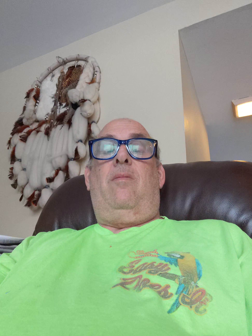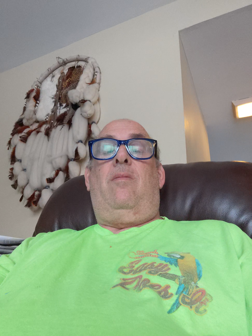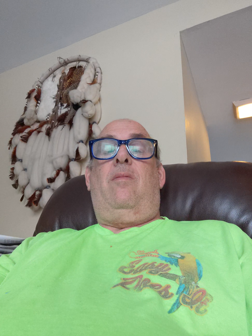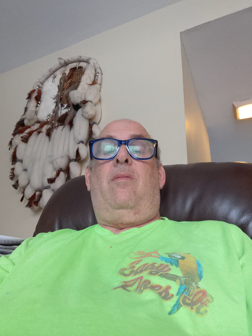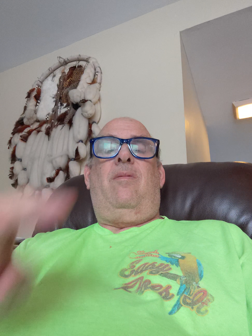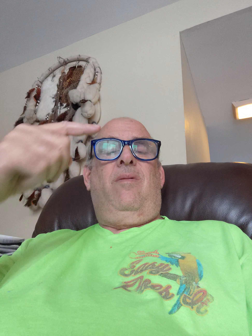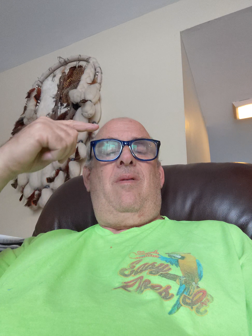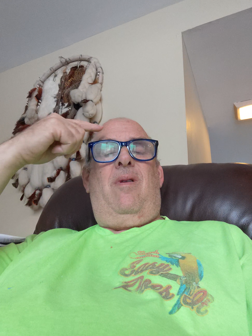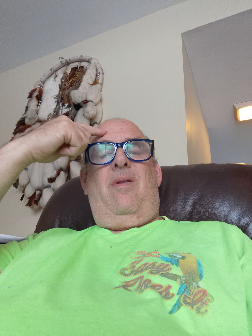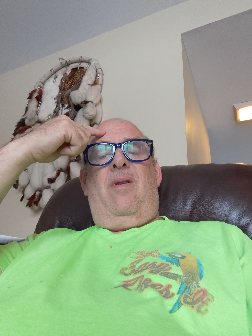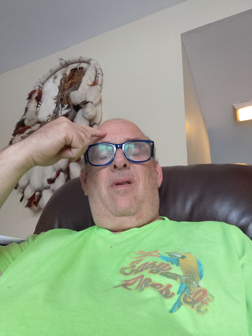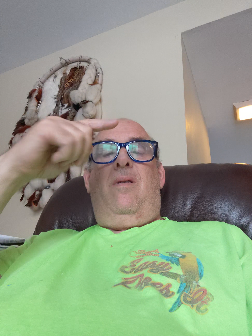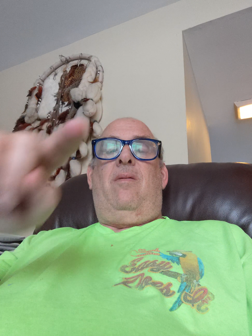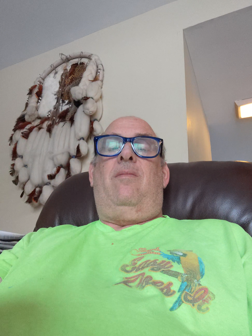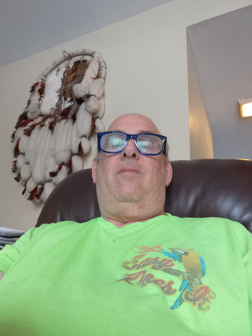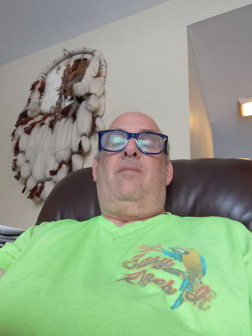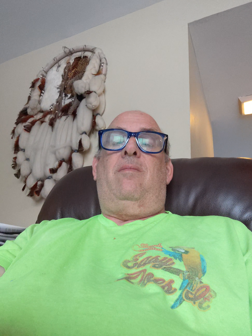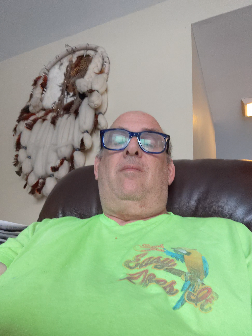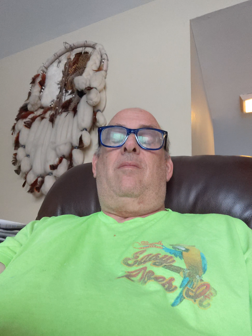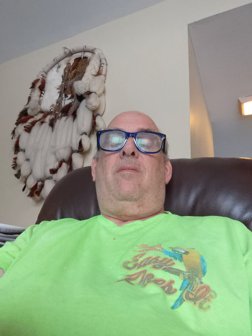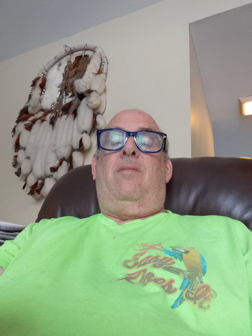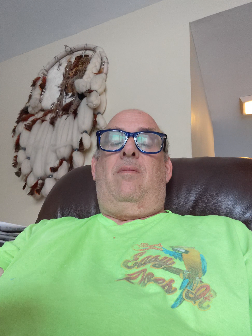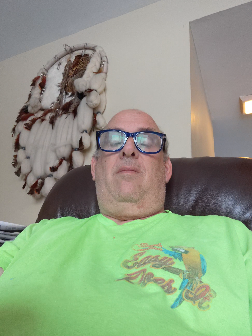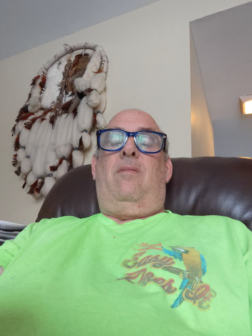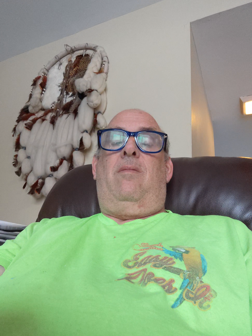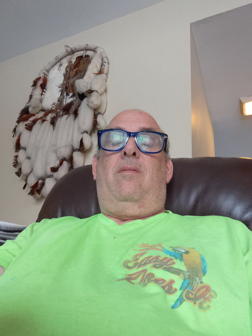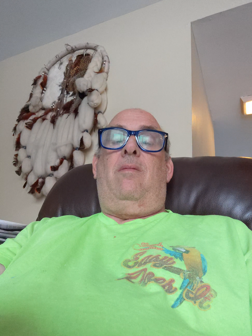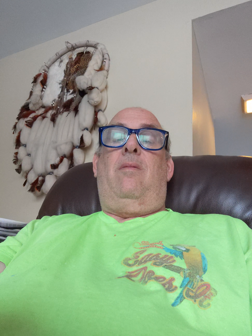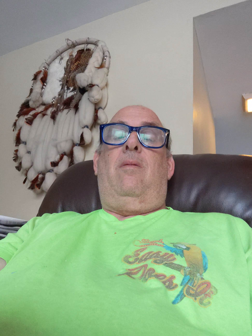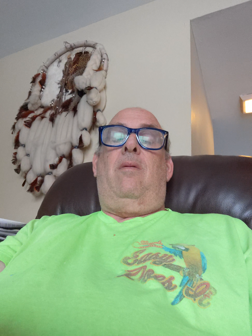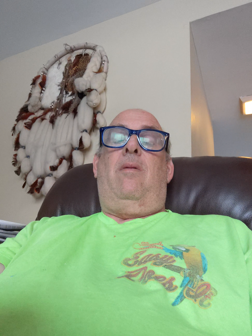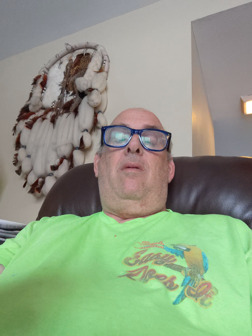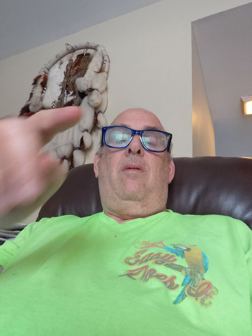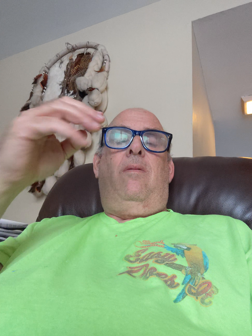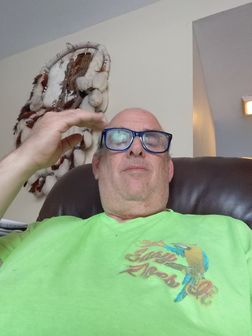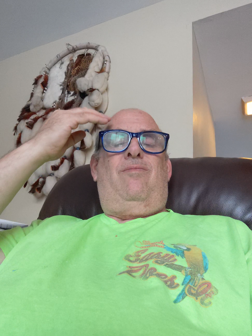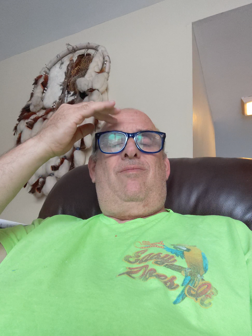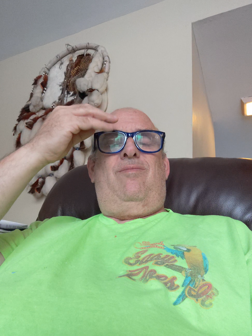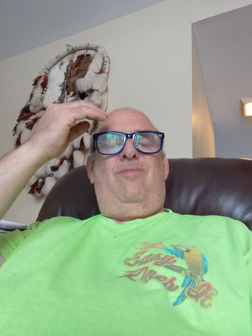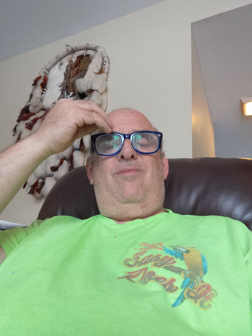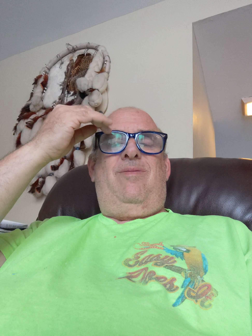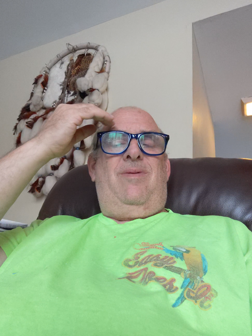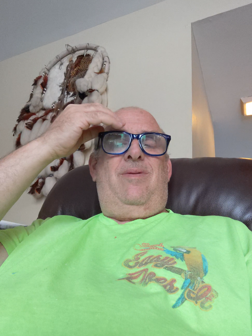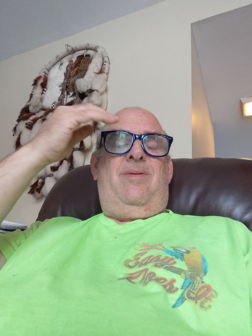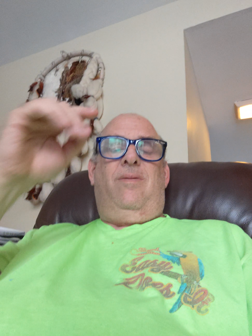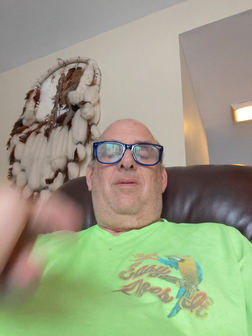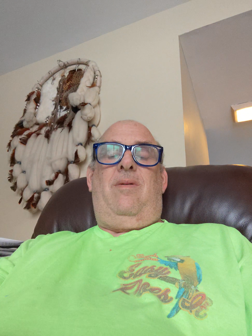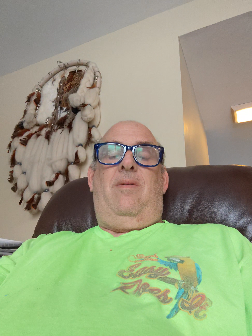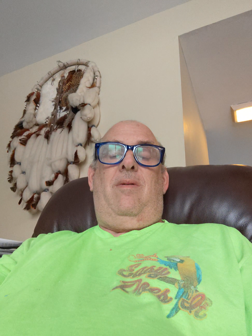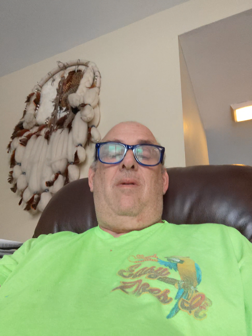think